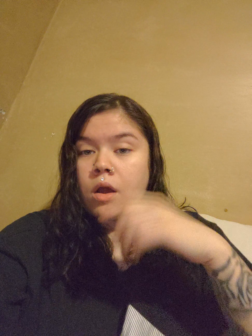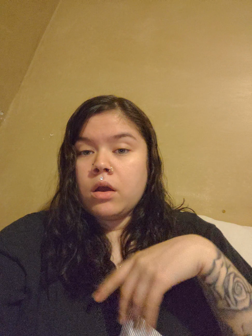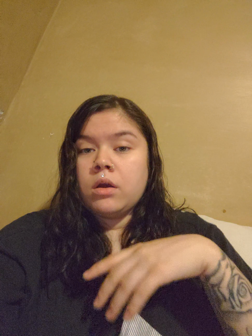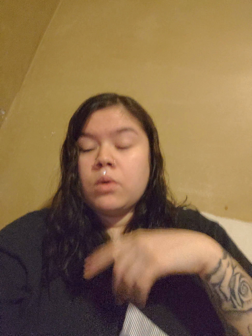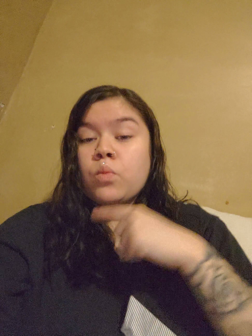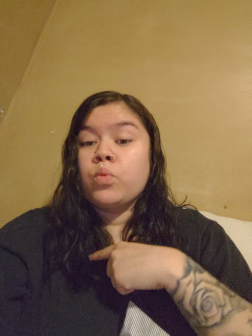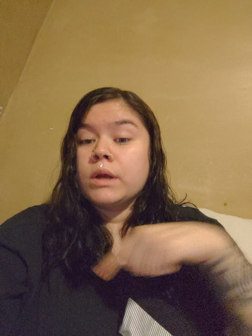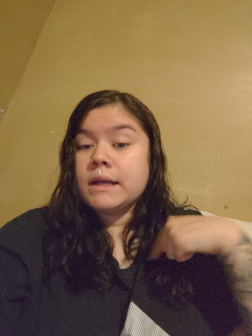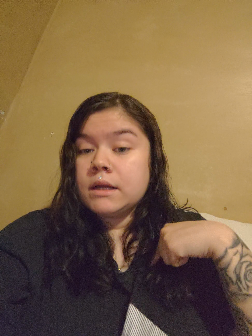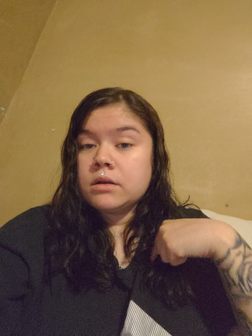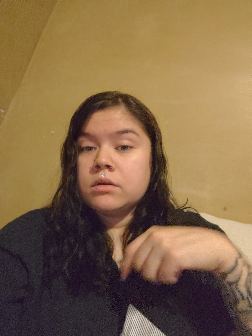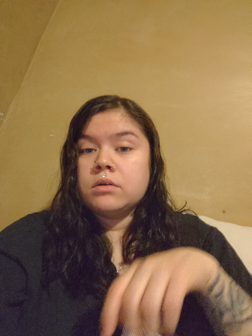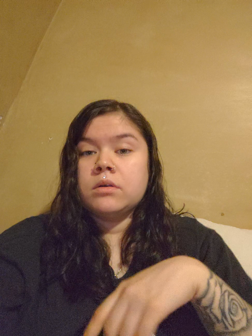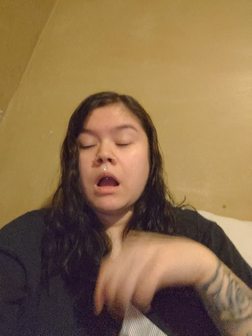we